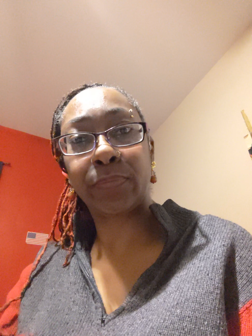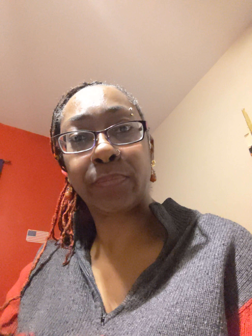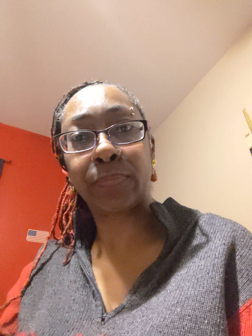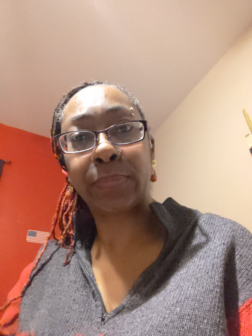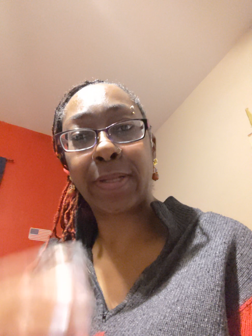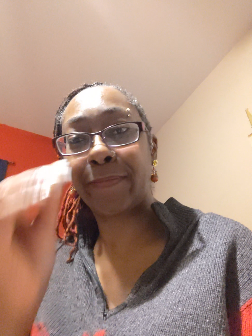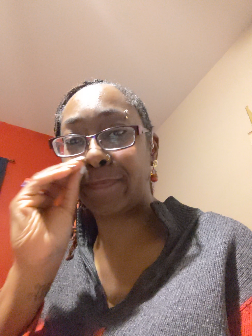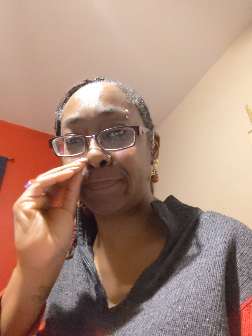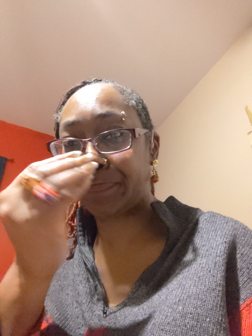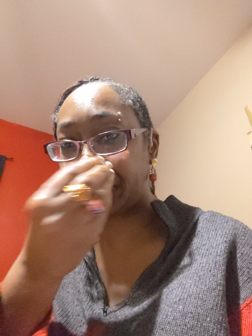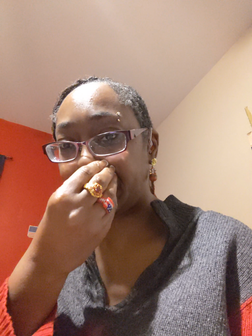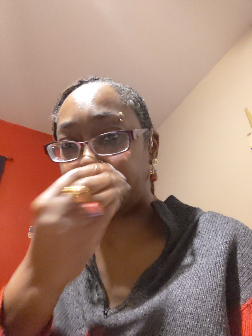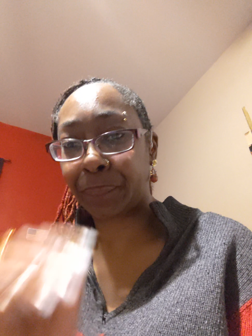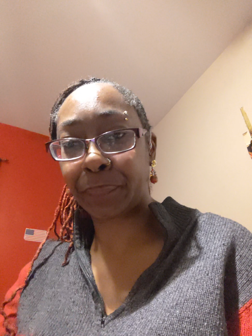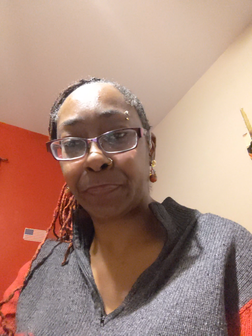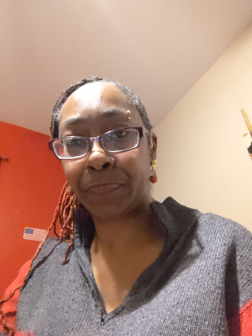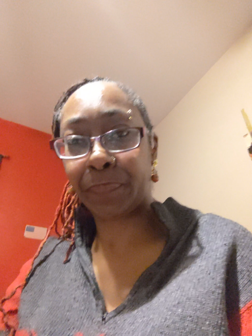flower